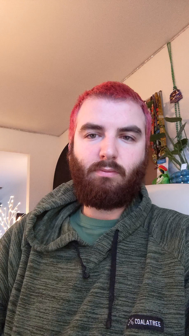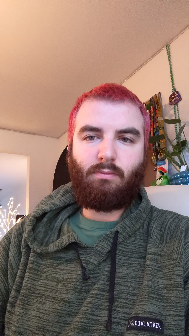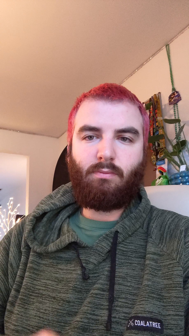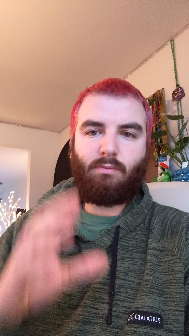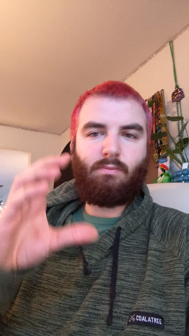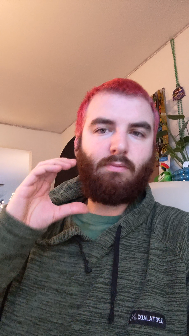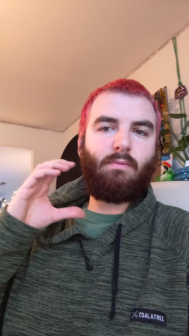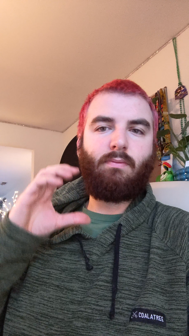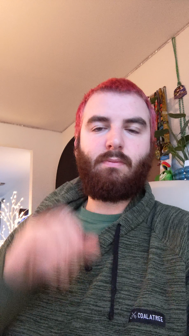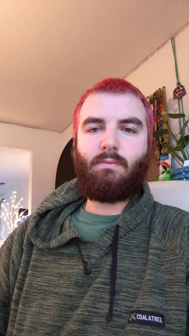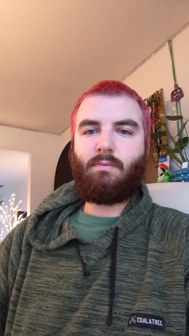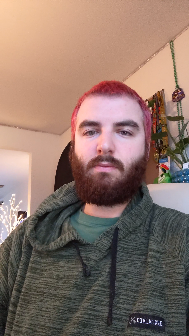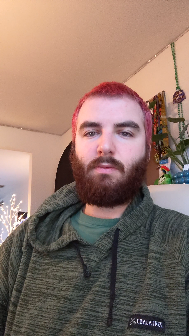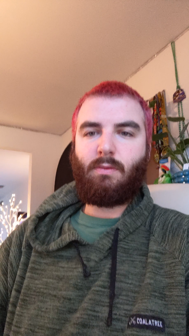bus